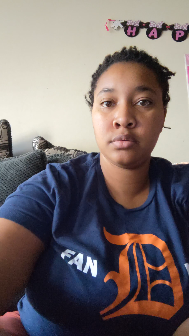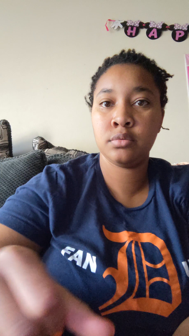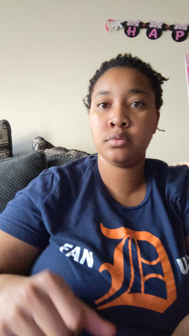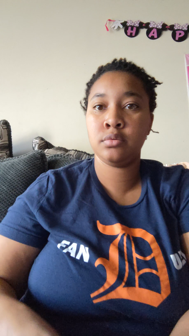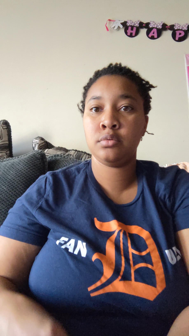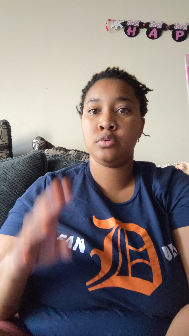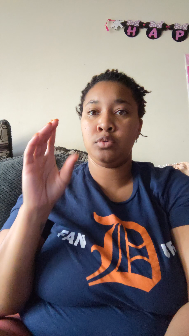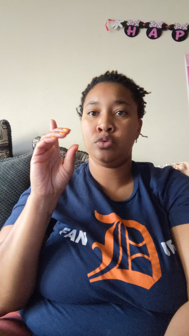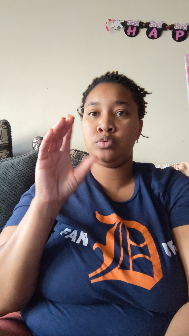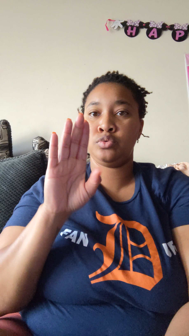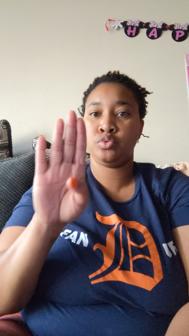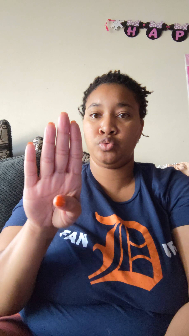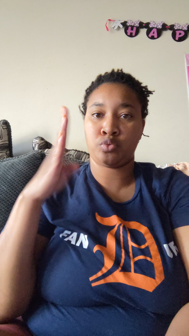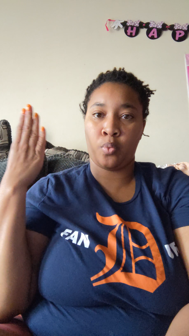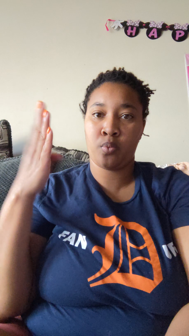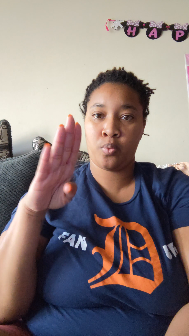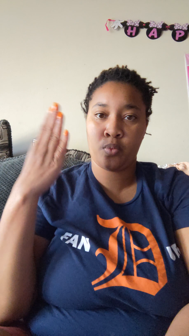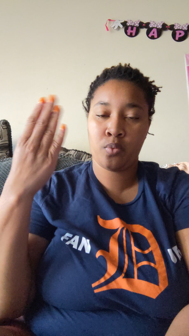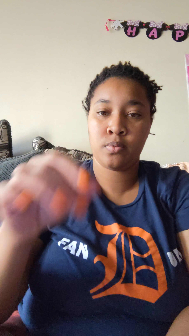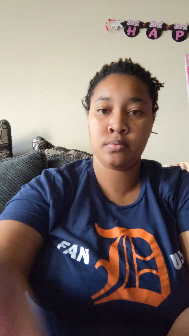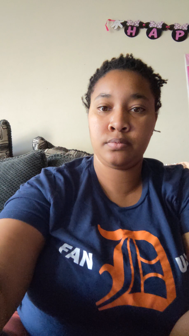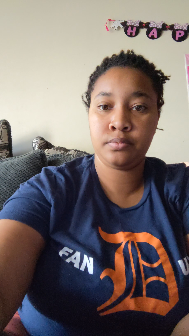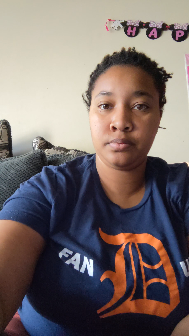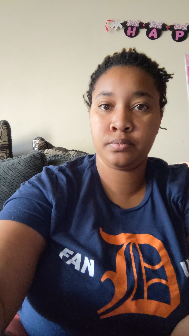door